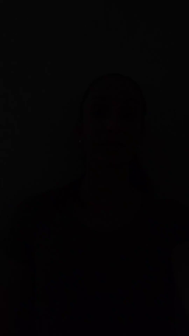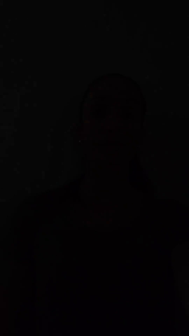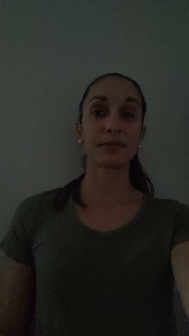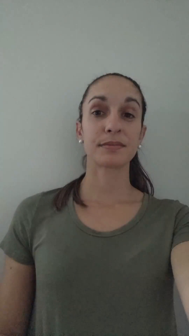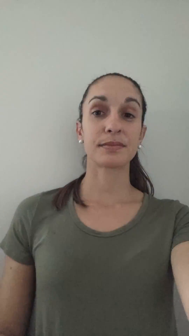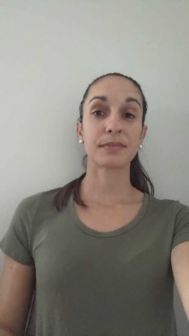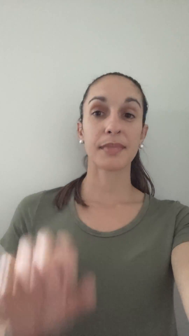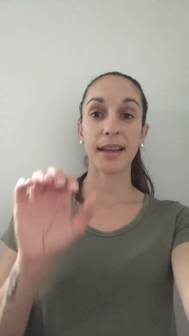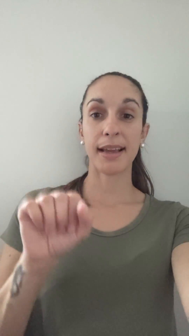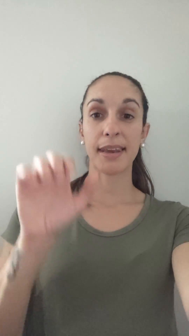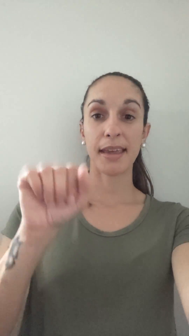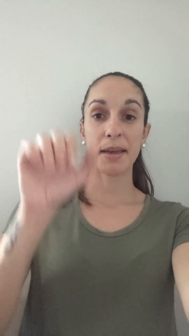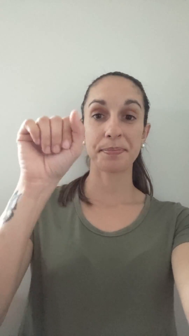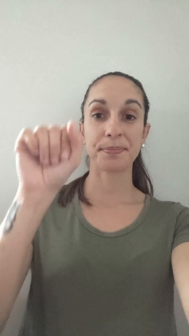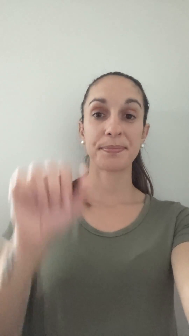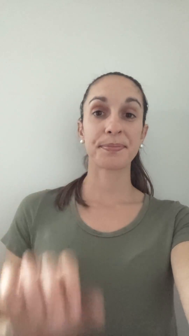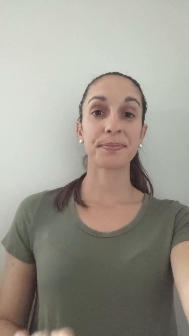ladder